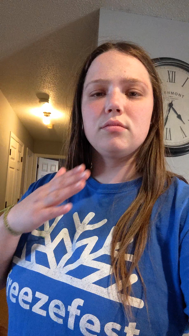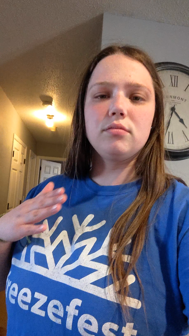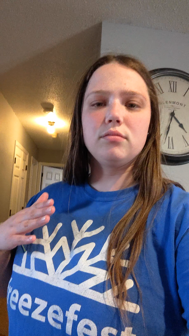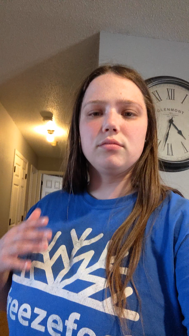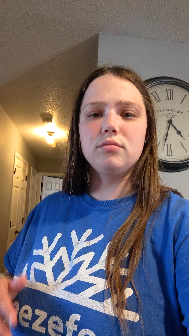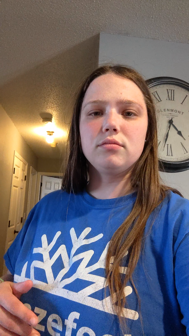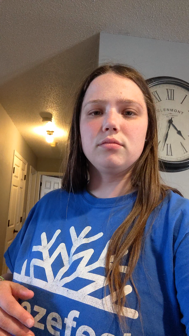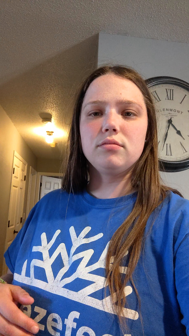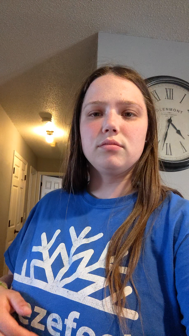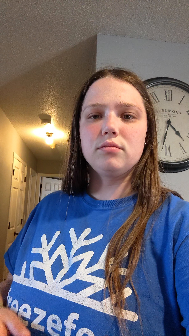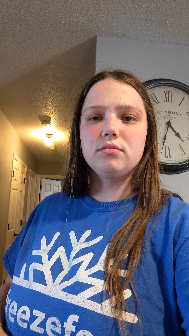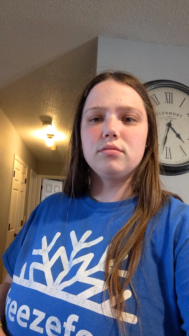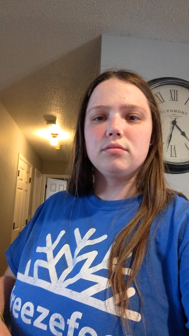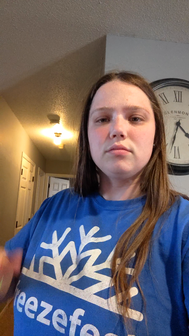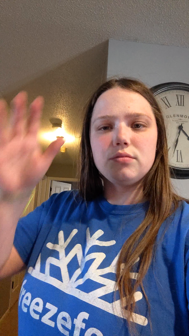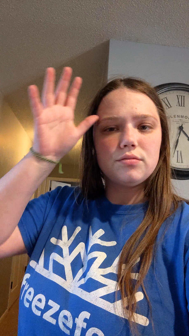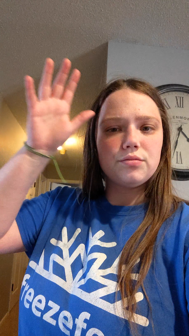deer